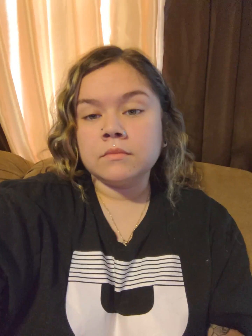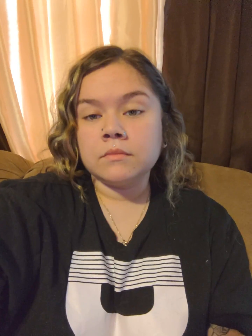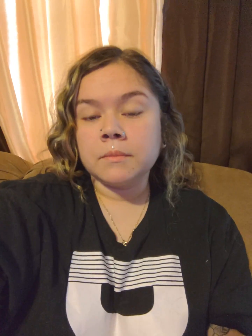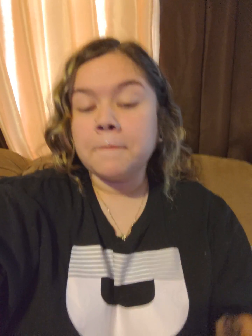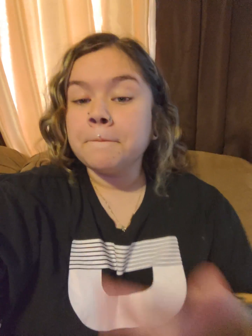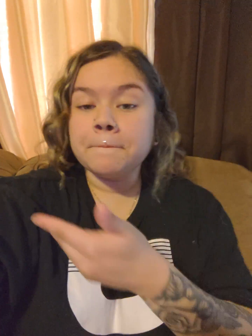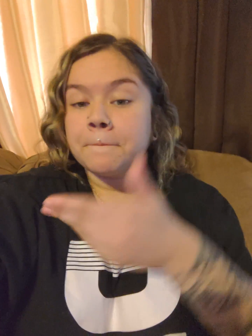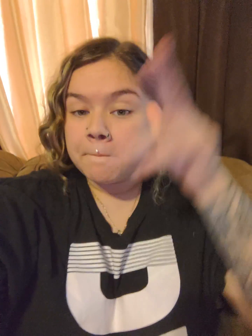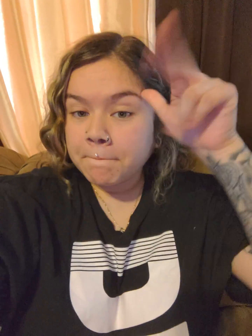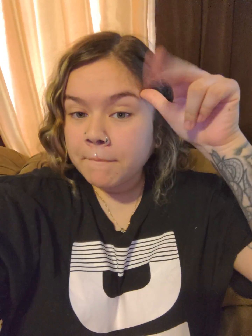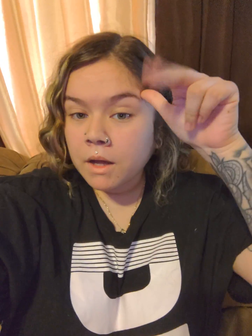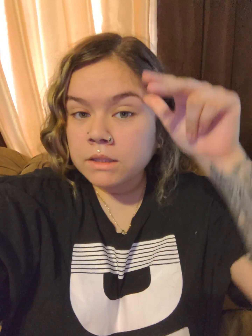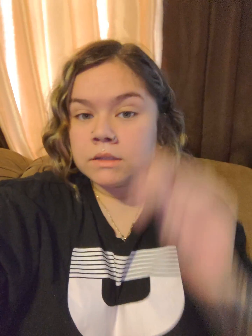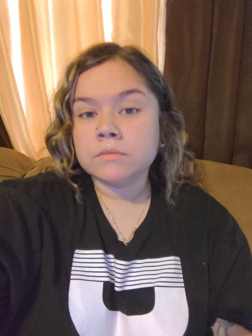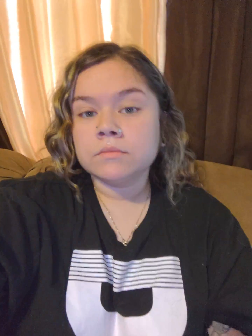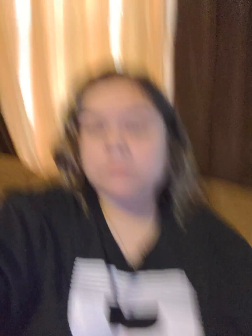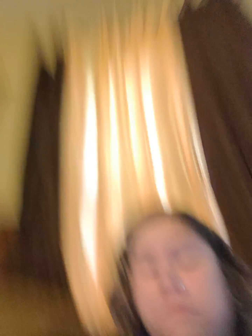pony